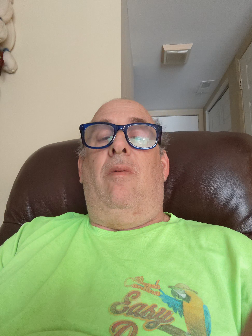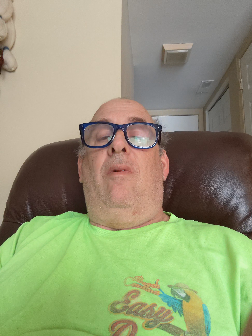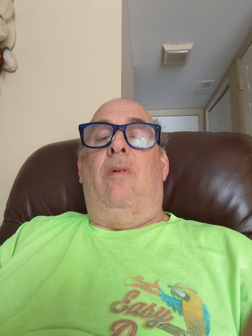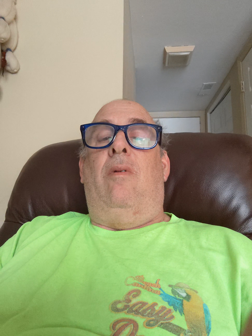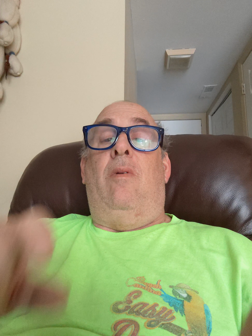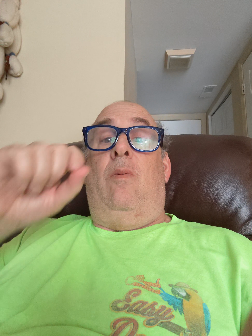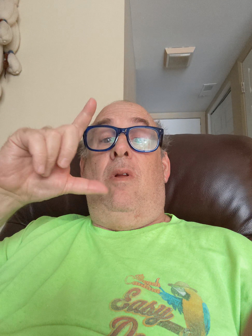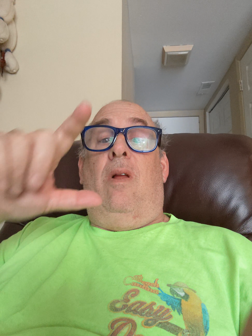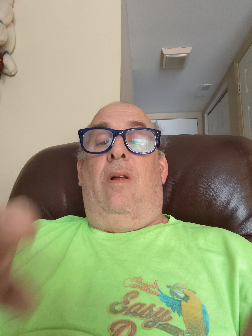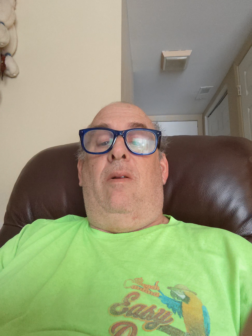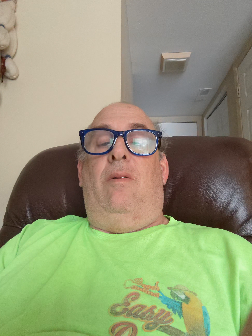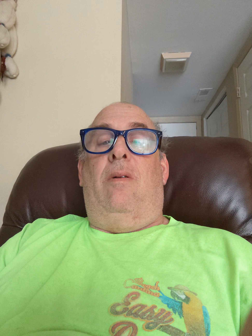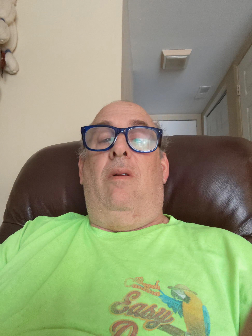wake